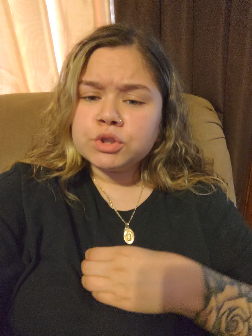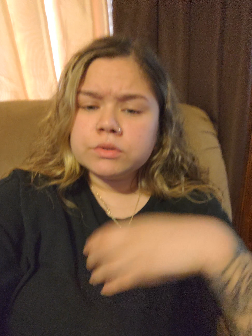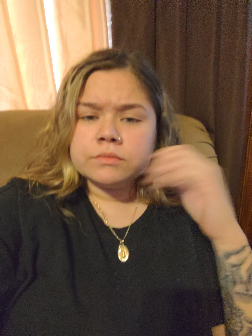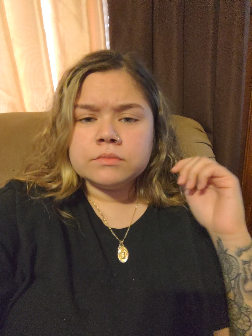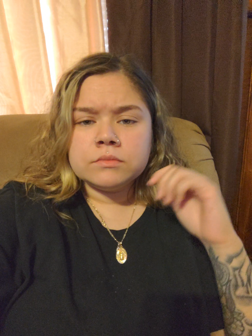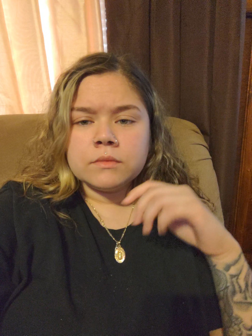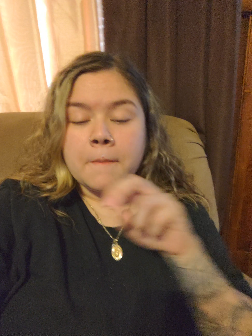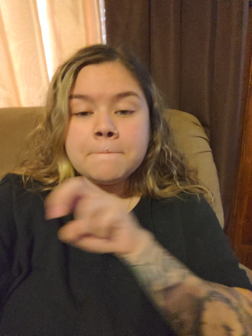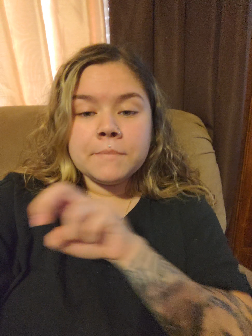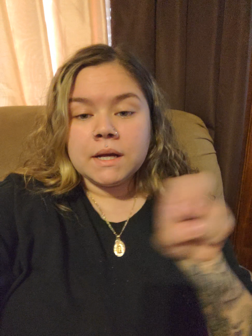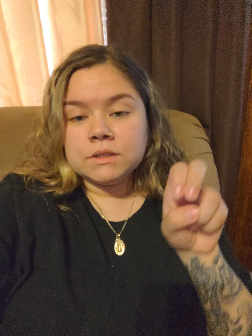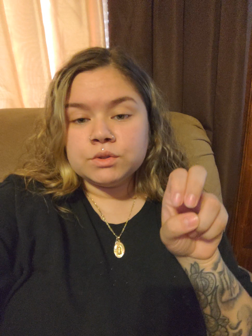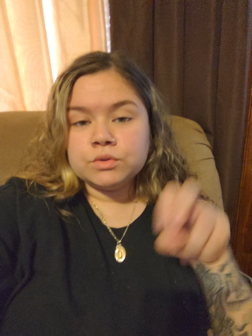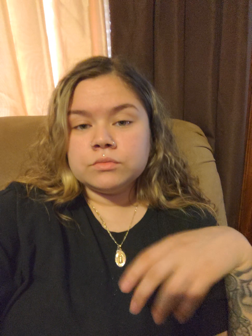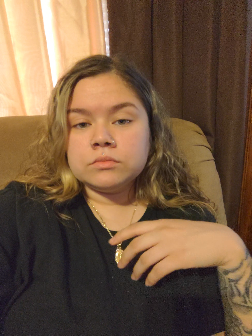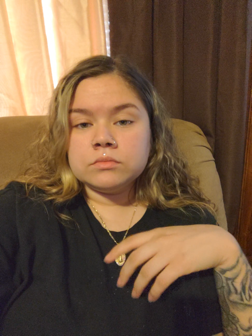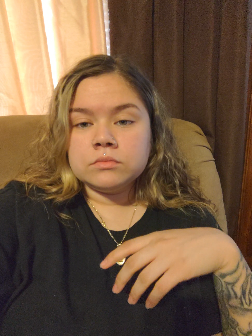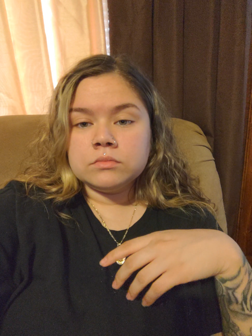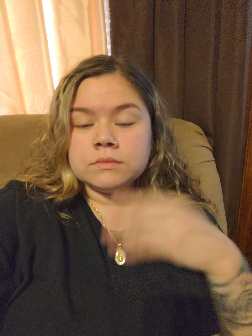bench